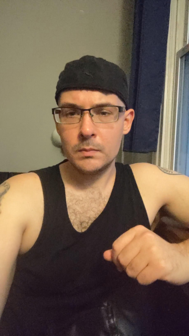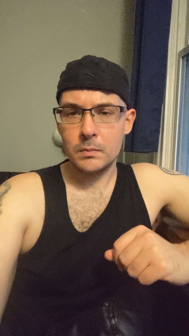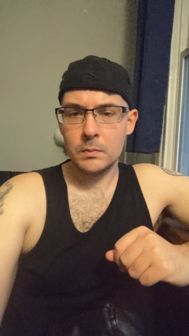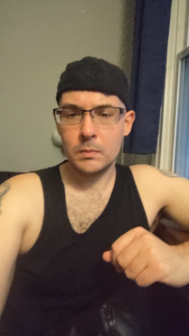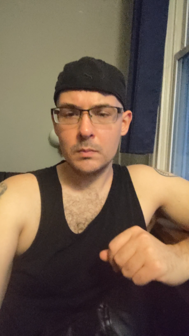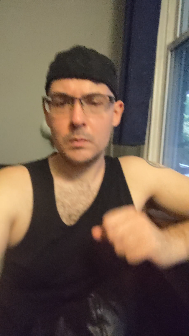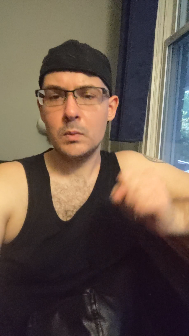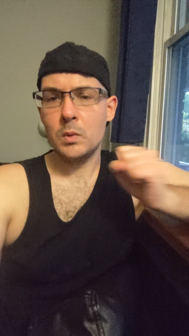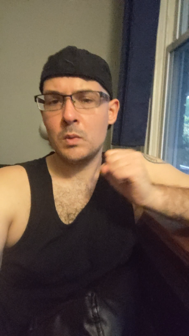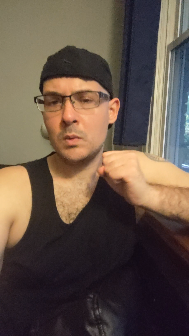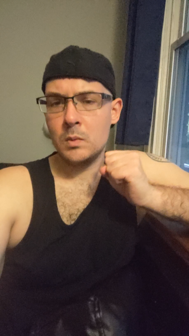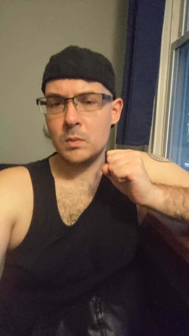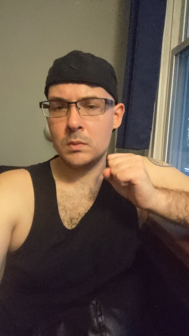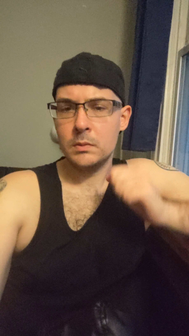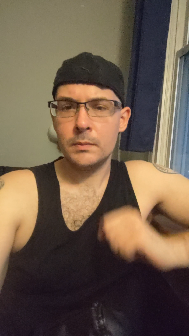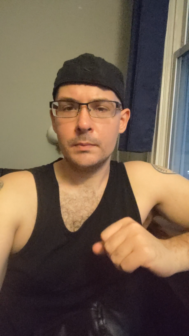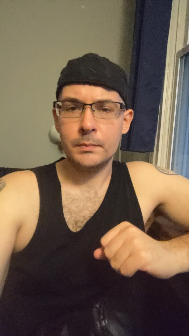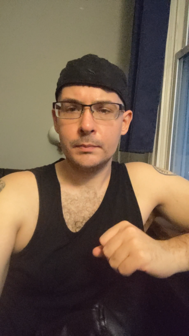cold